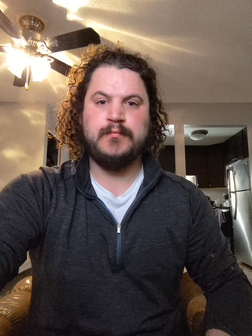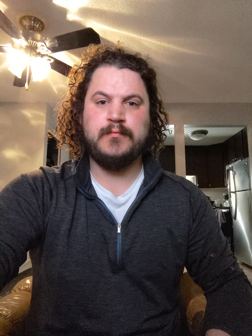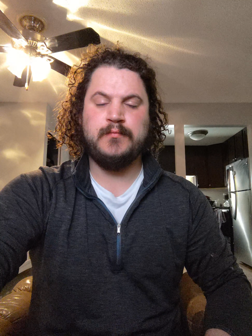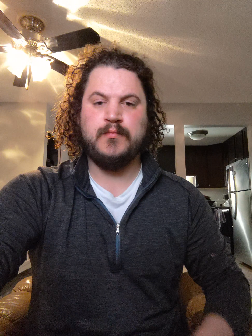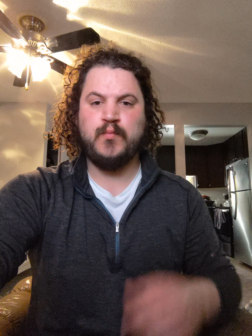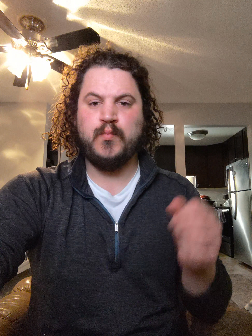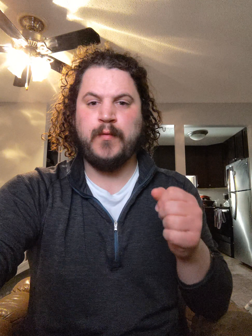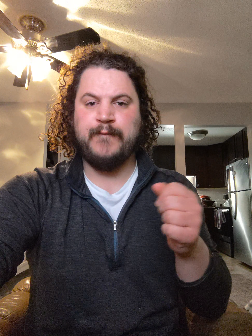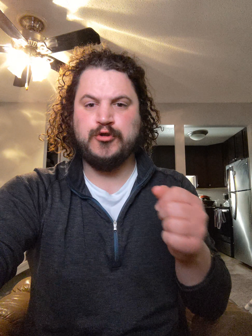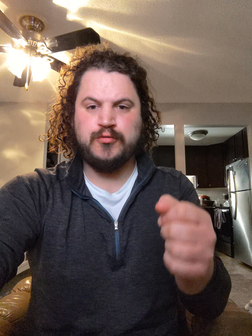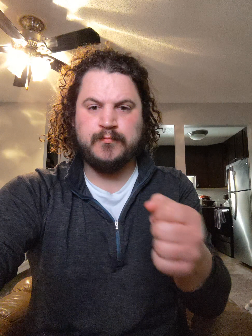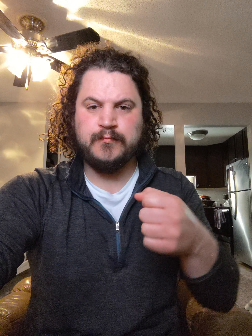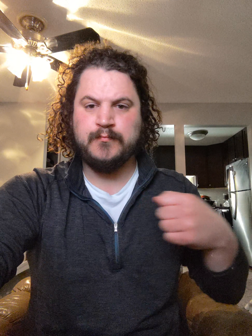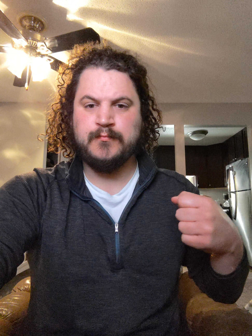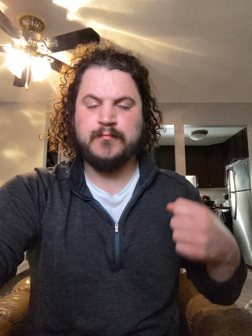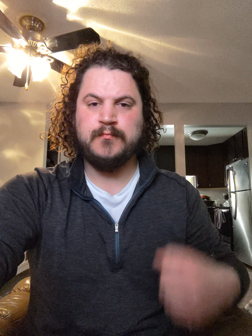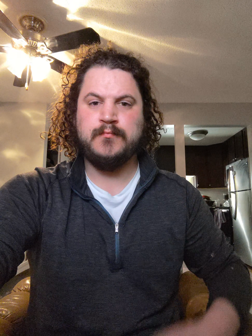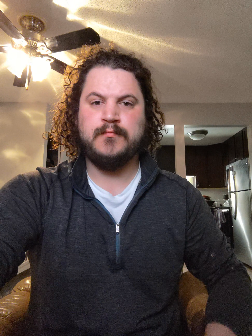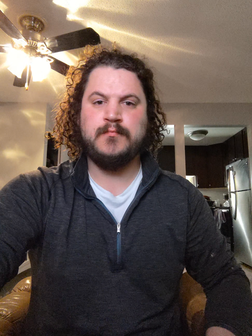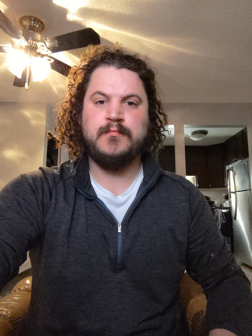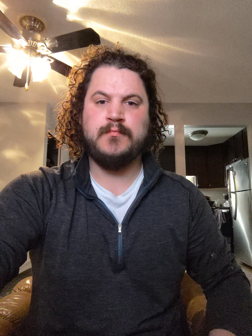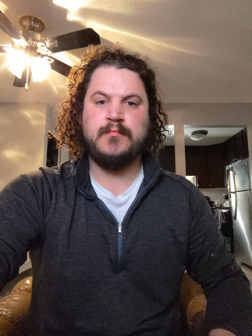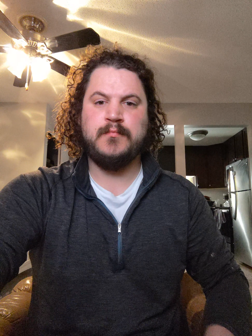refrigerator